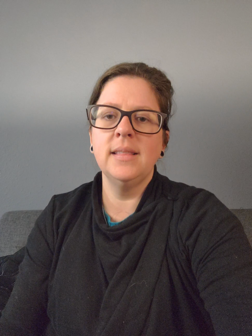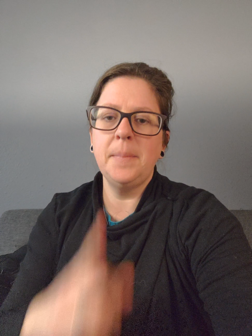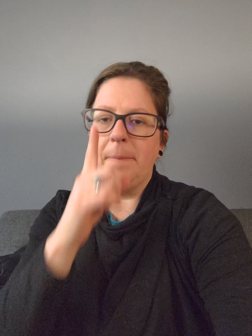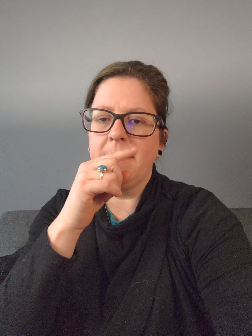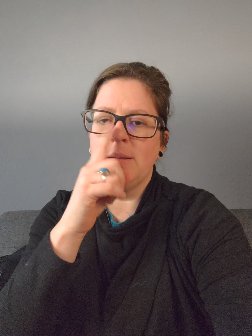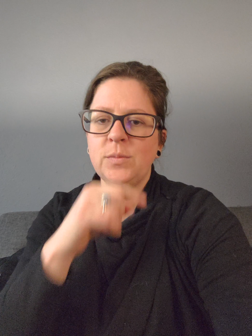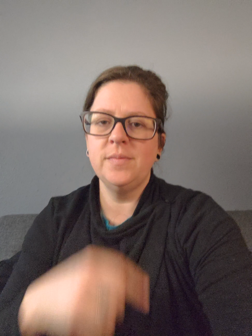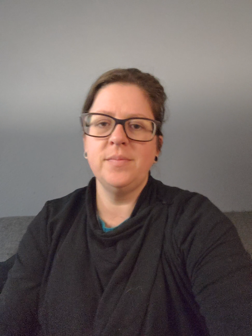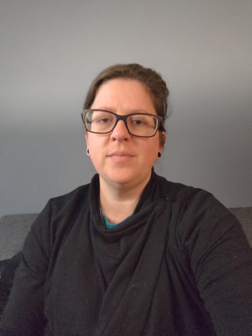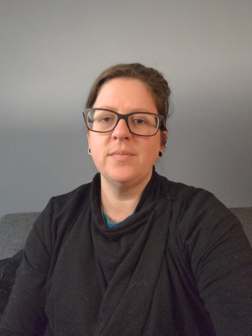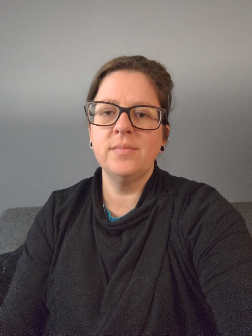mouse